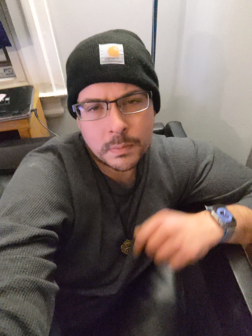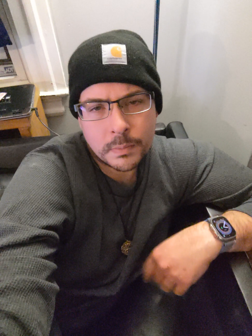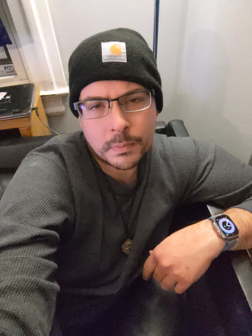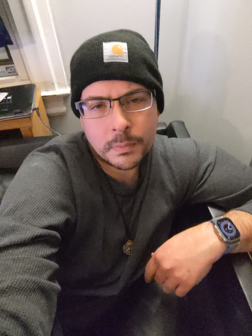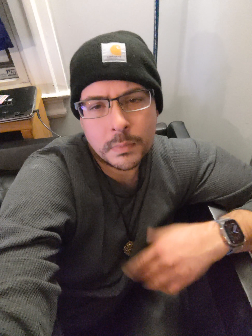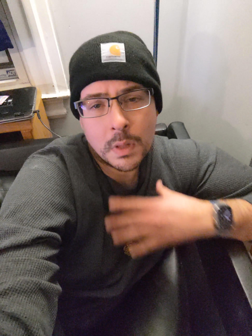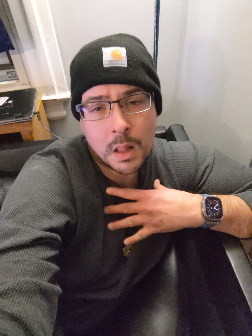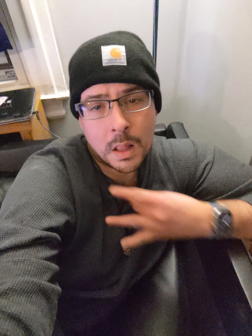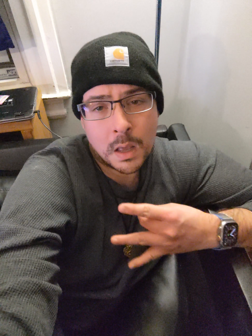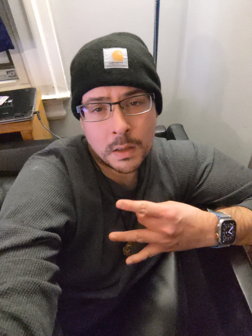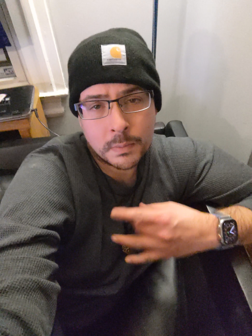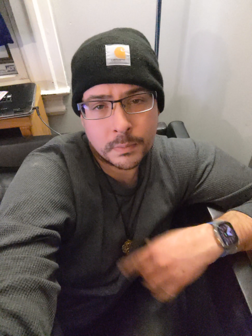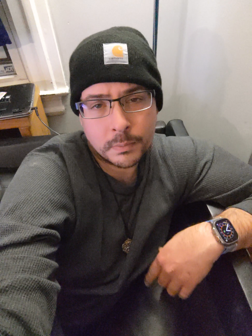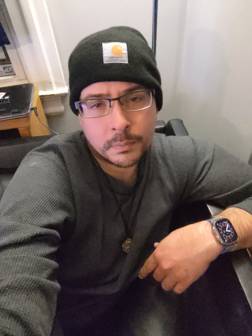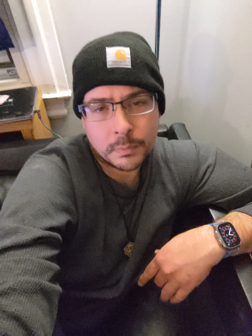like